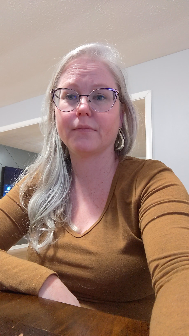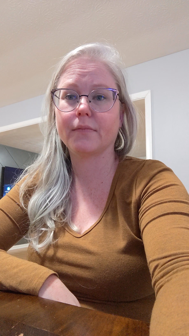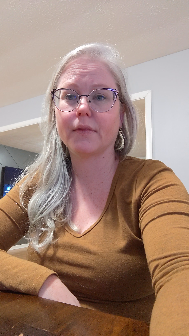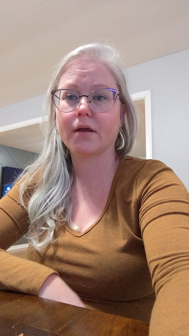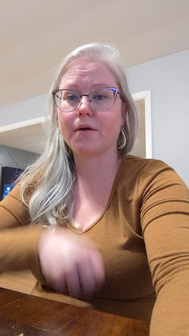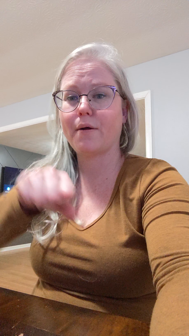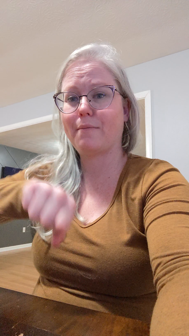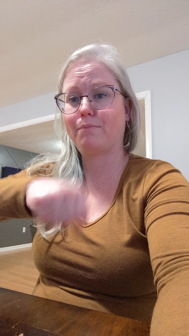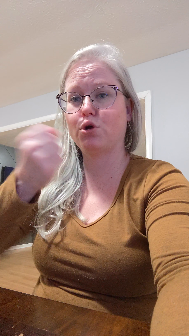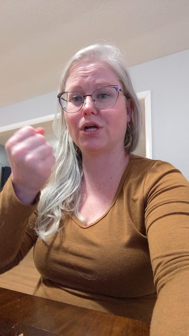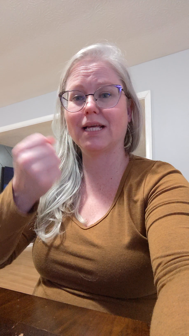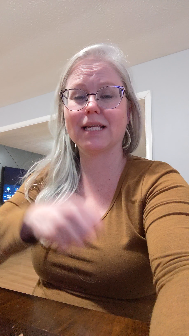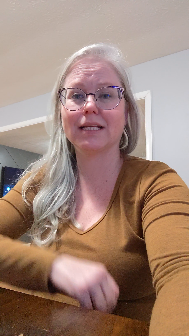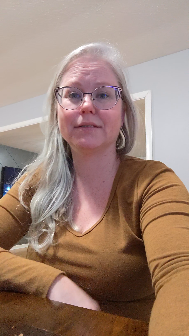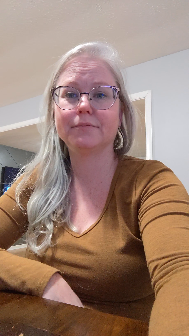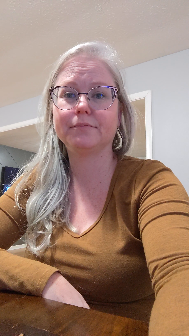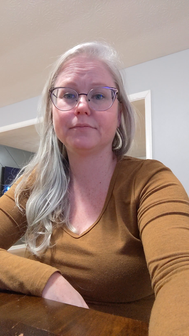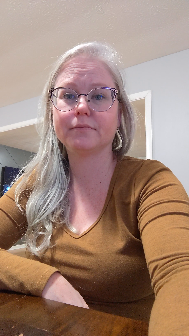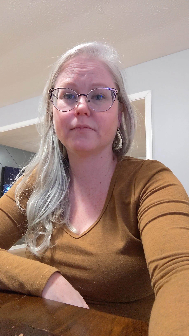break